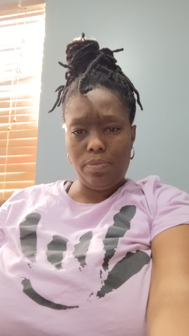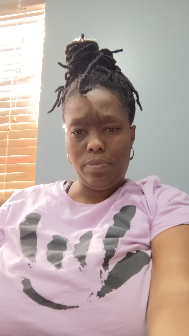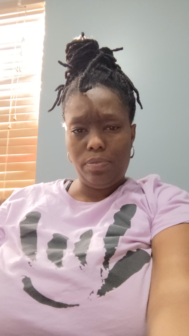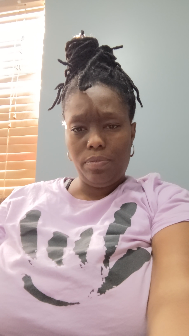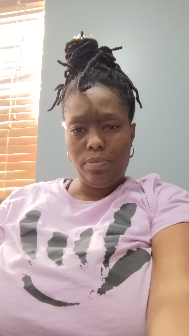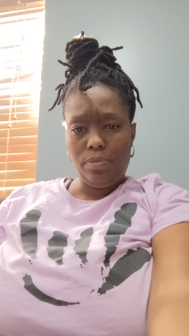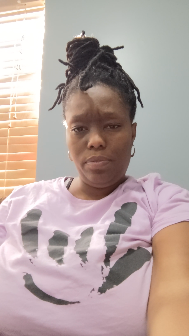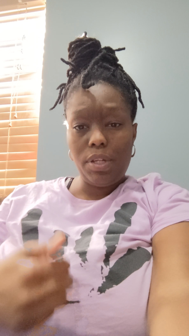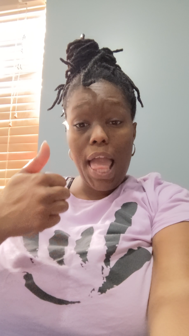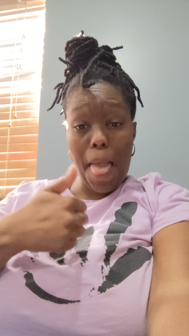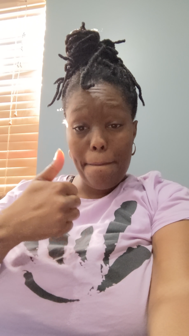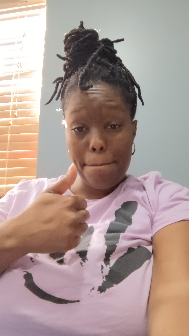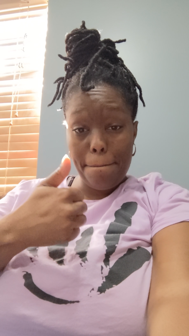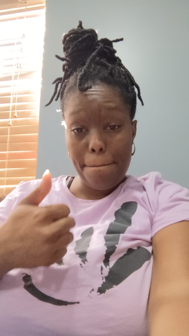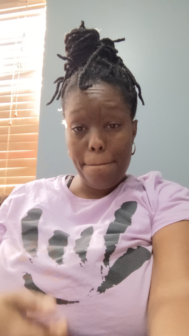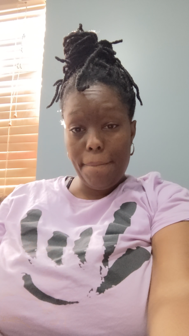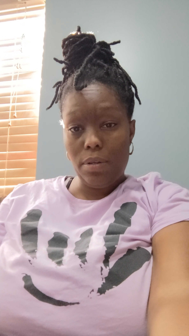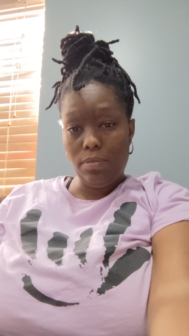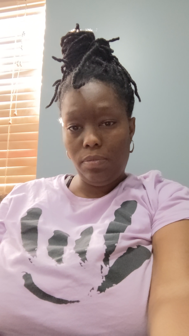help